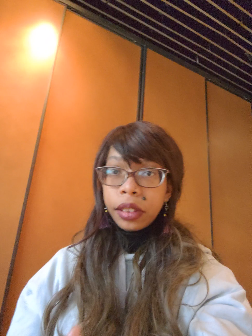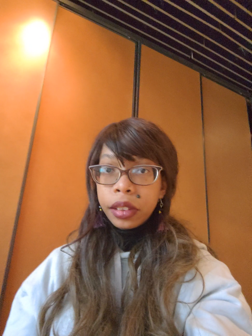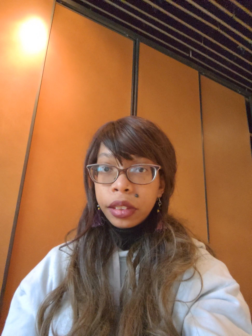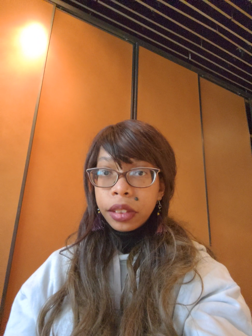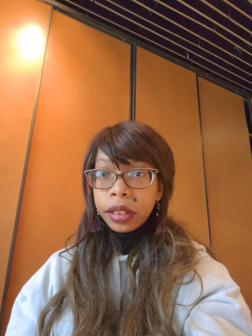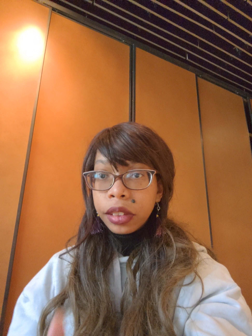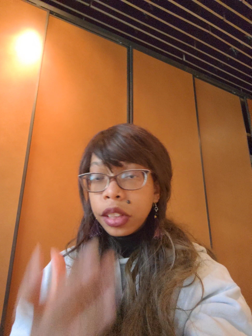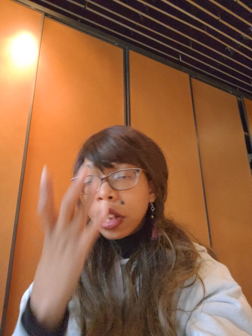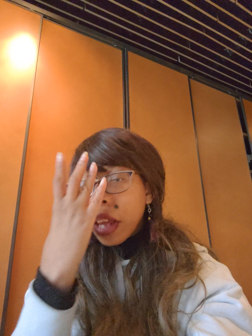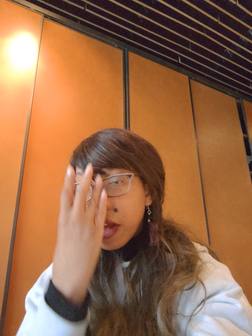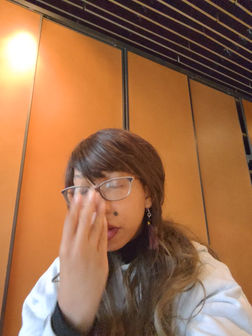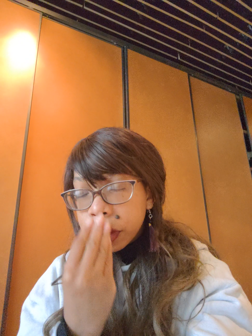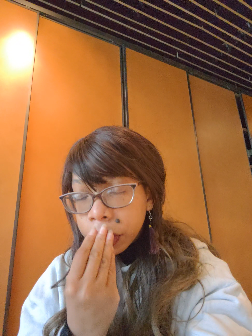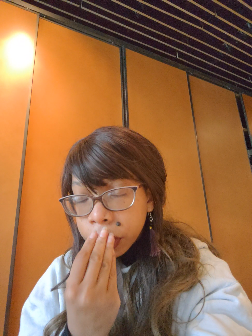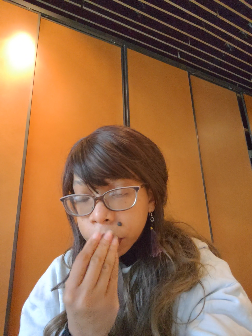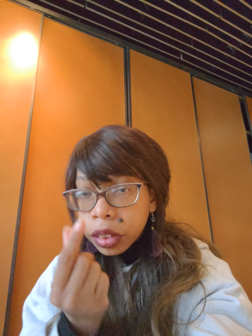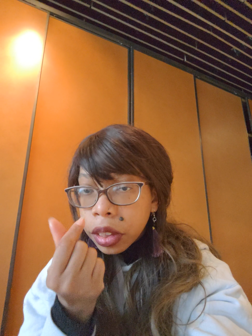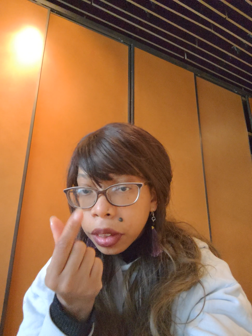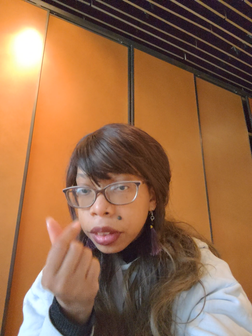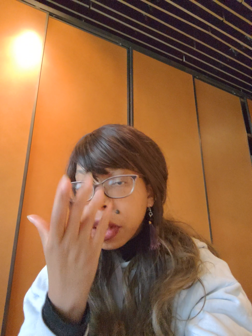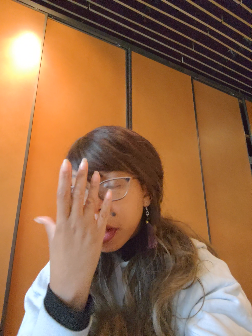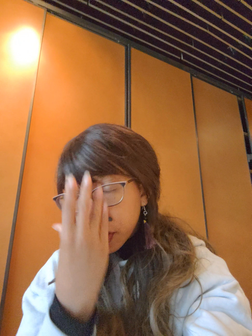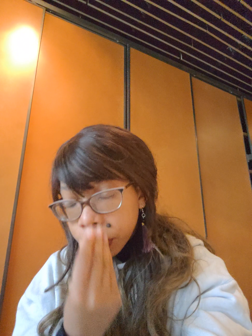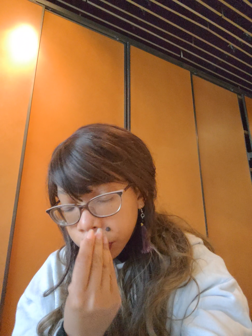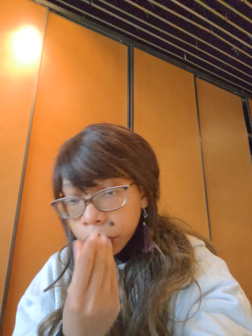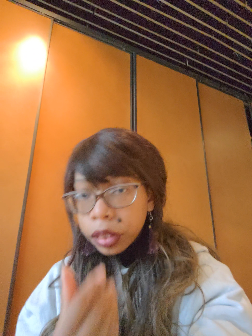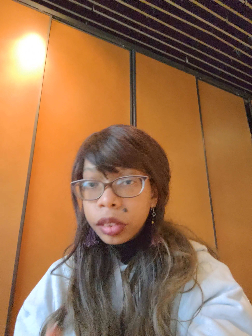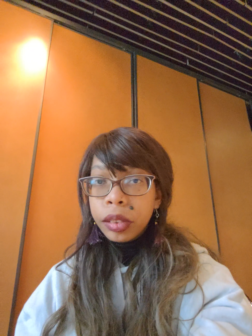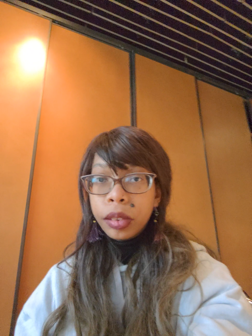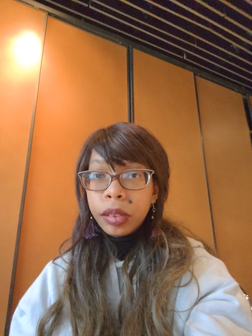nap